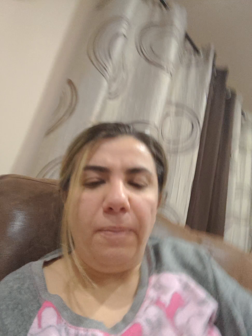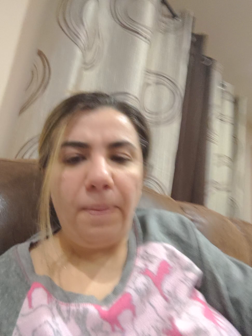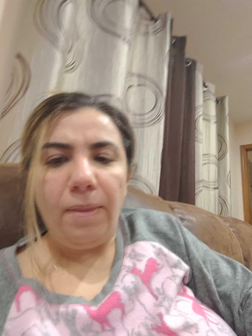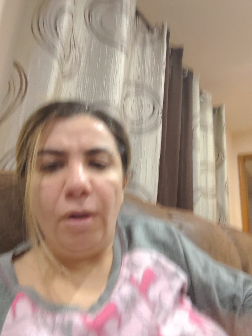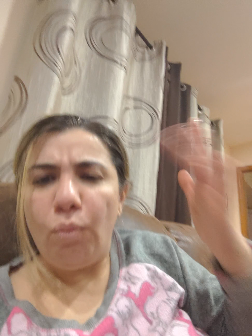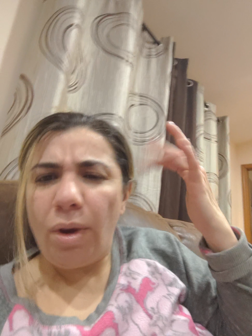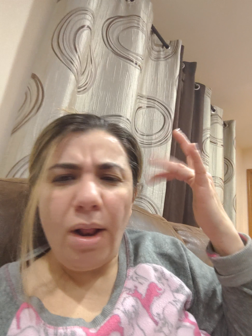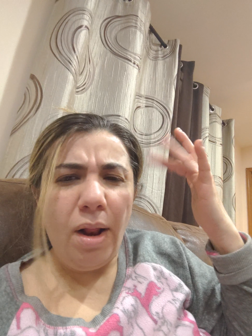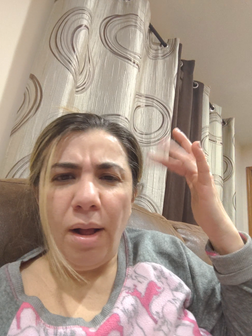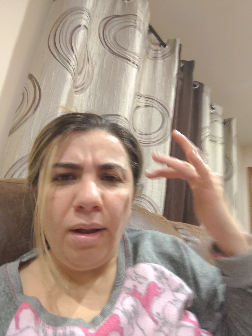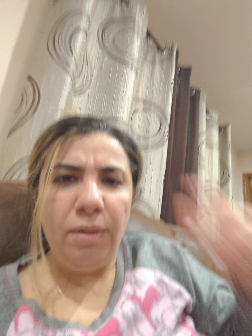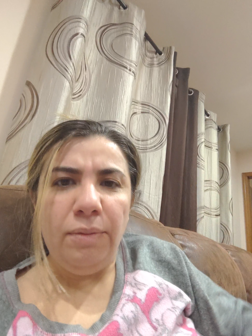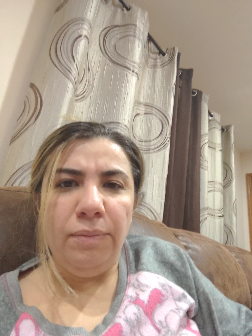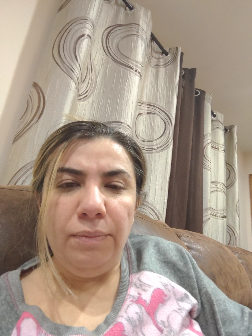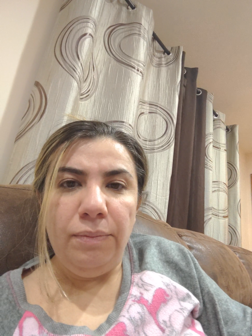why